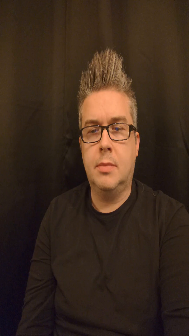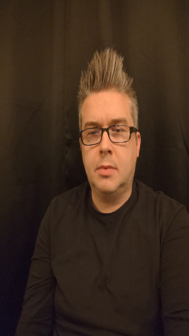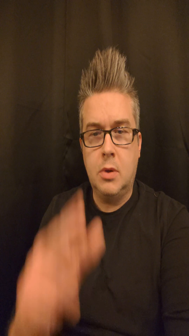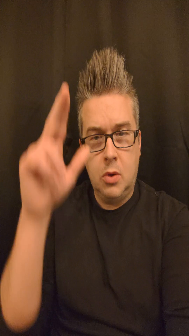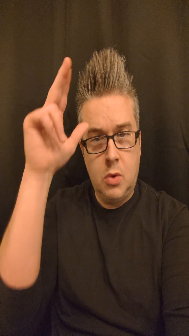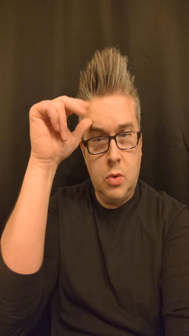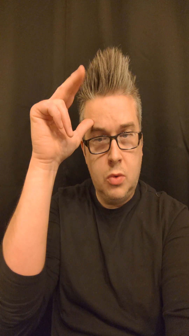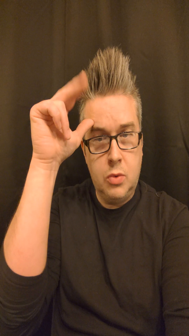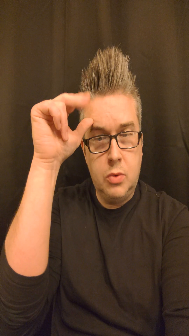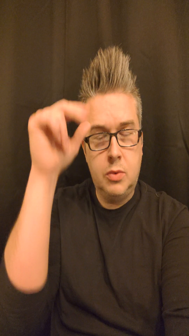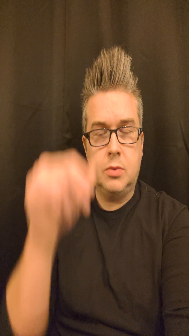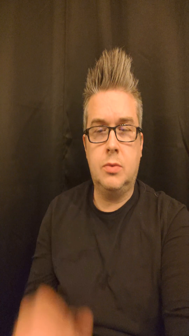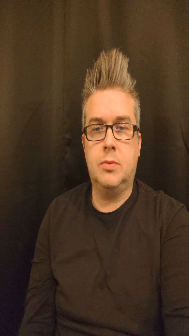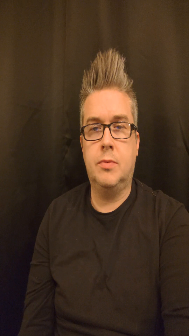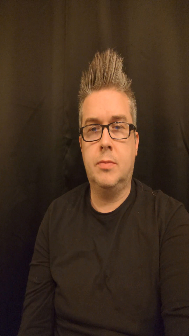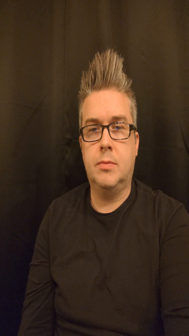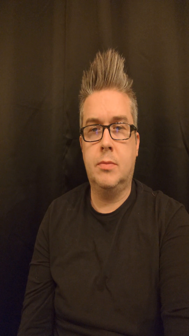horse